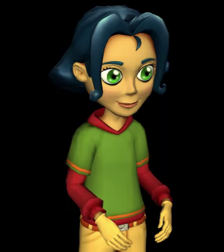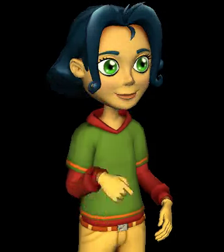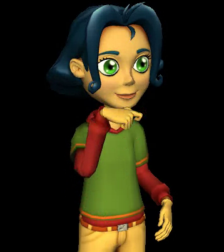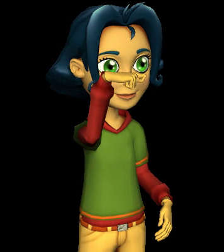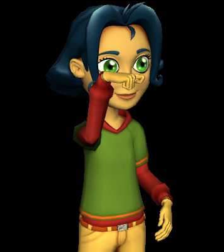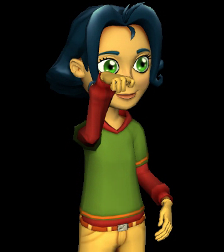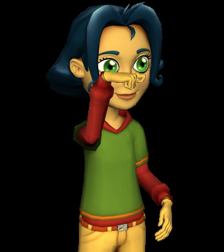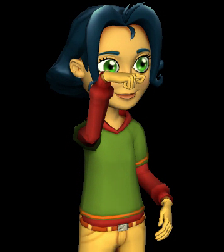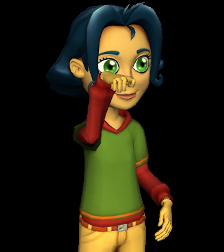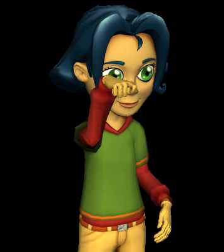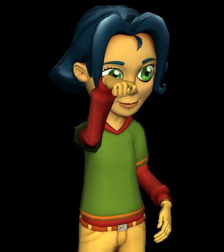رئيس